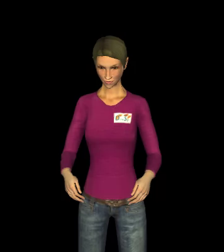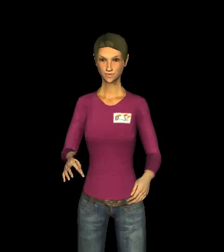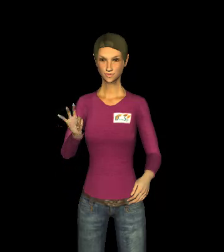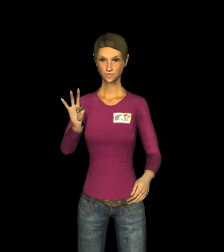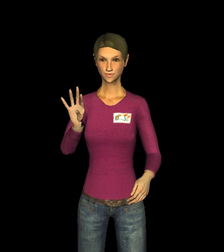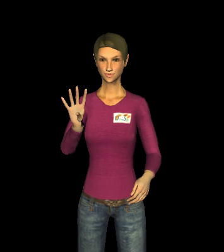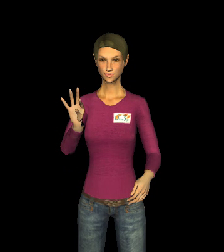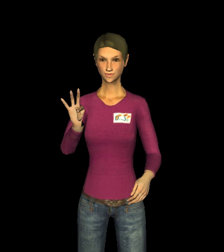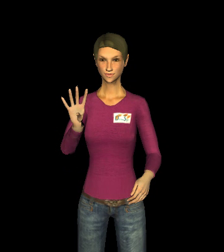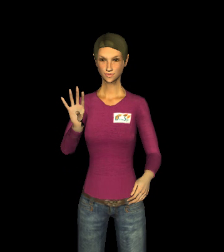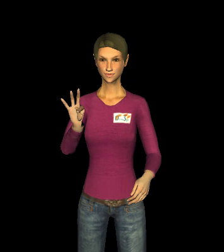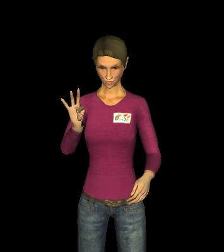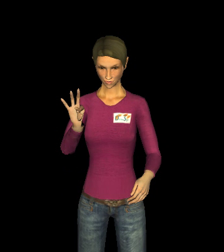50